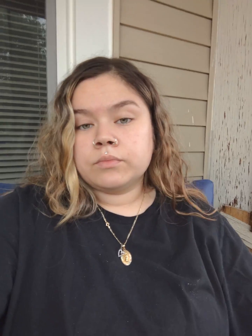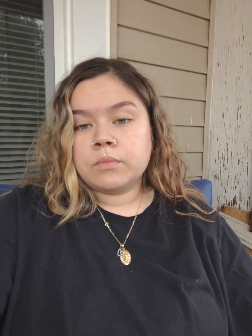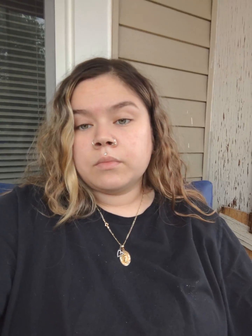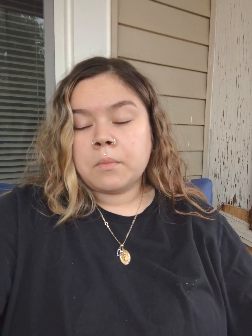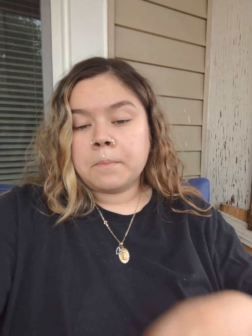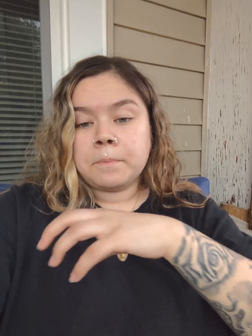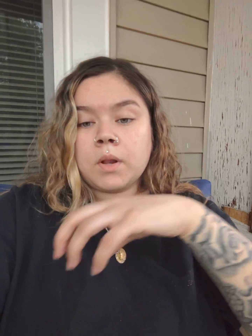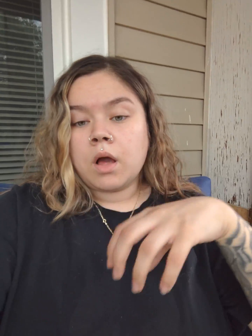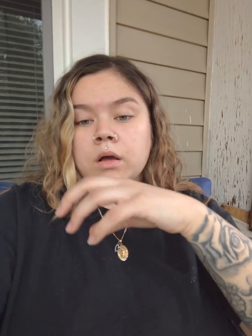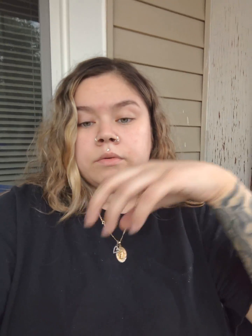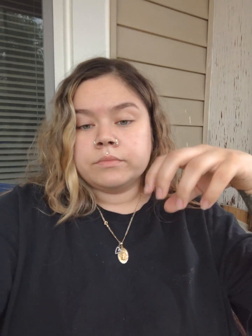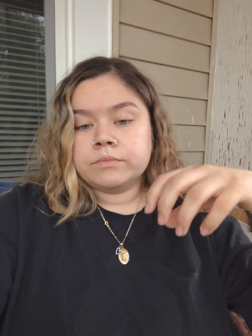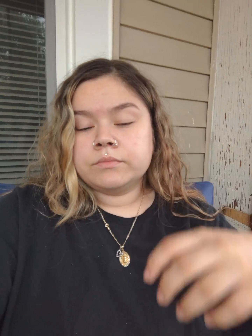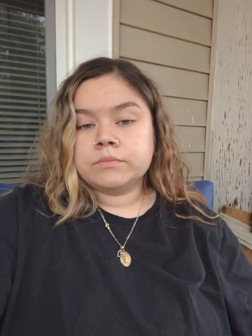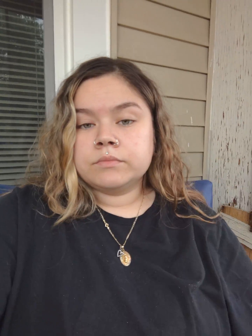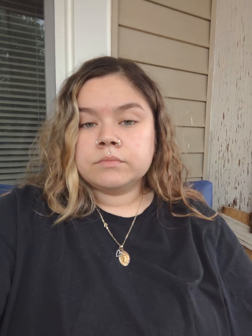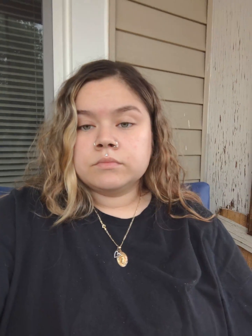block